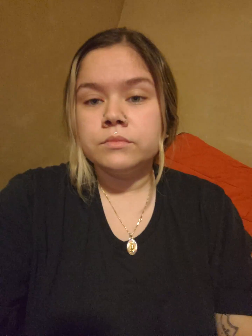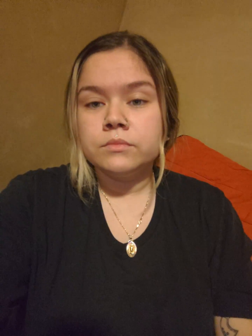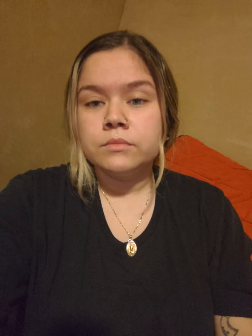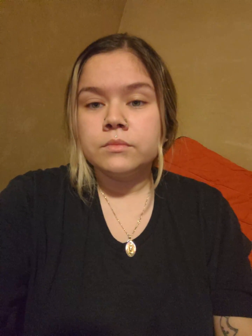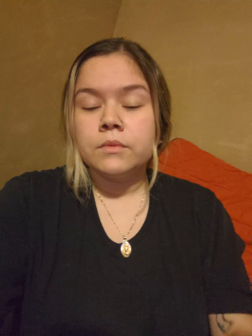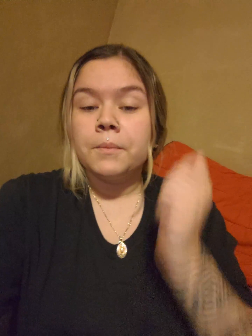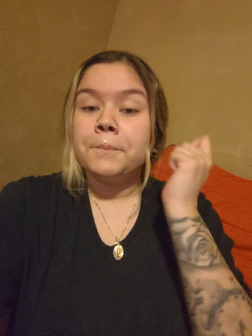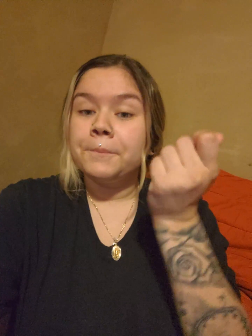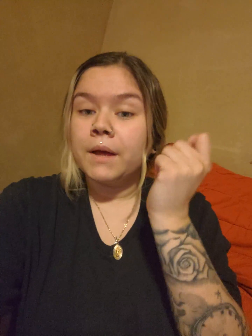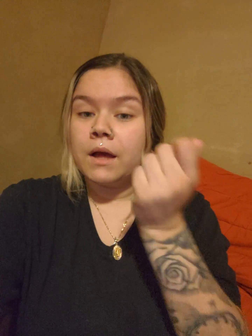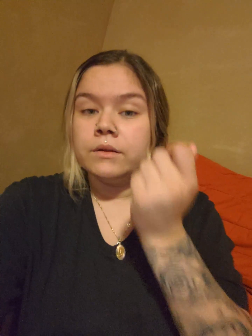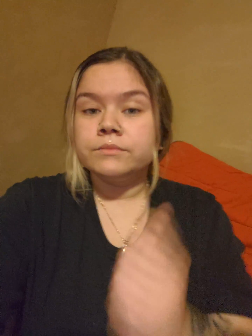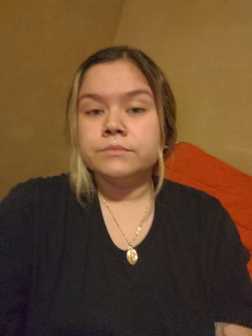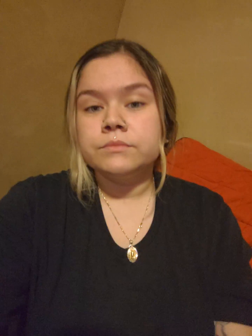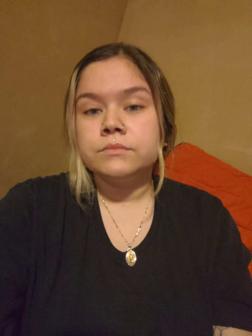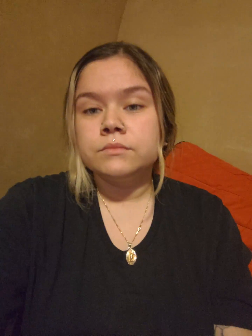bat